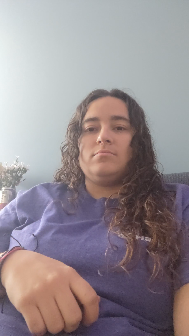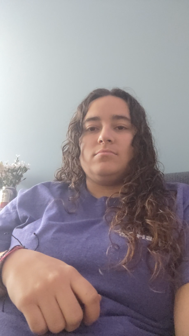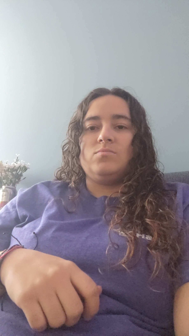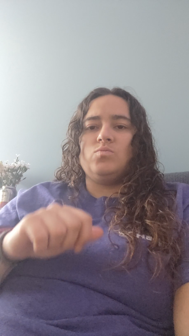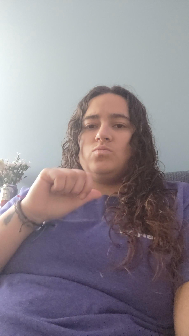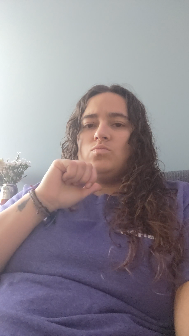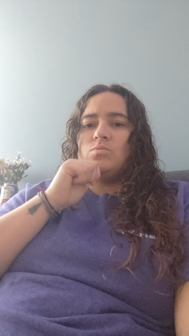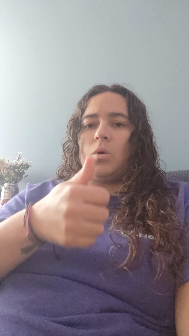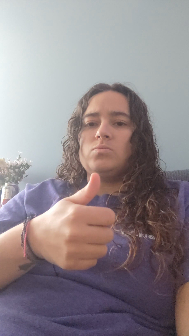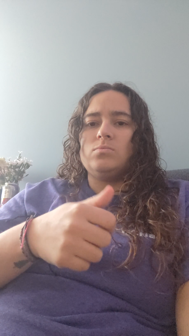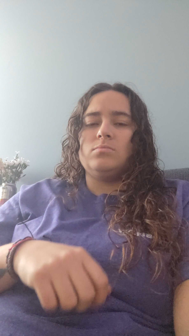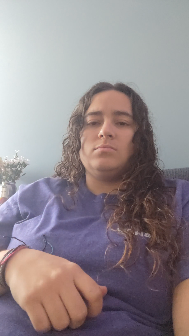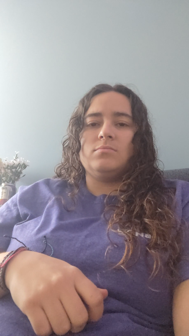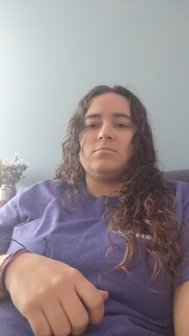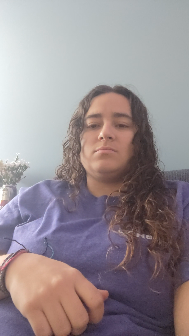don't